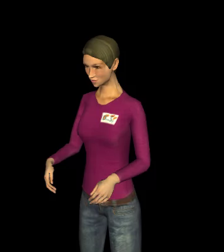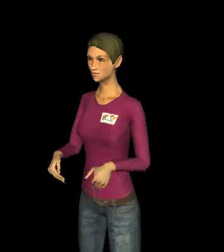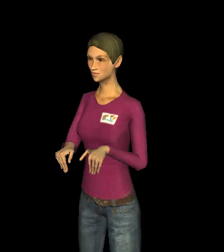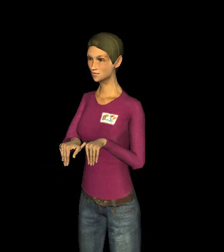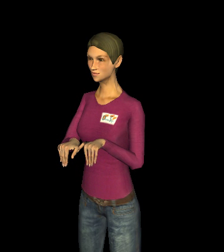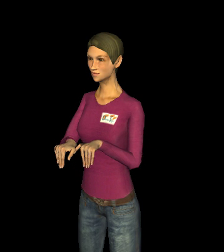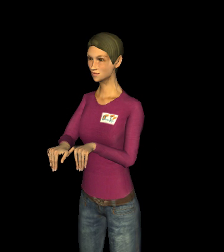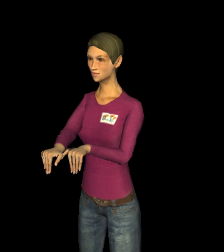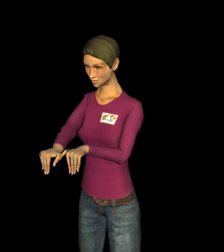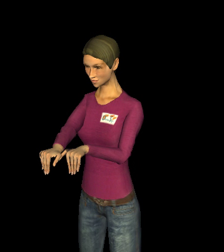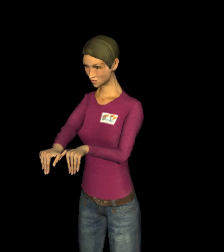مواصلة